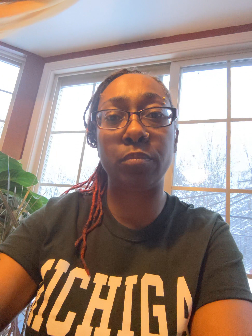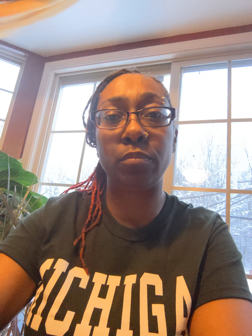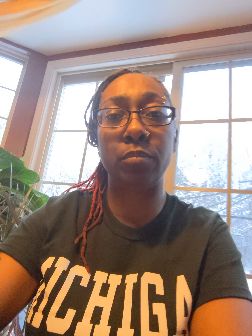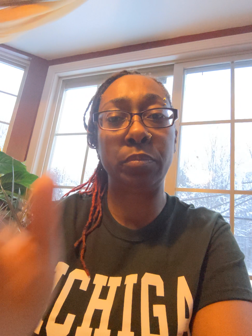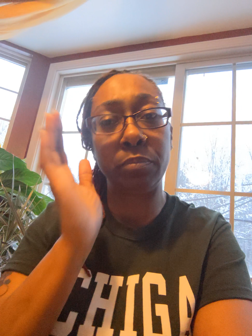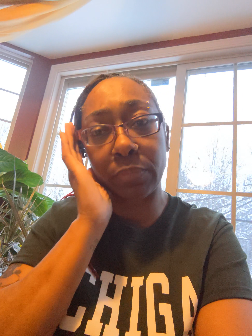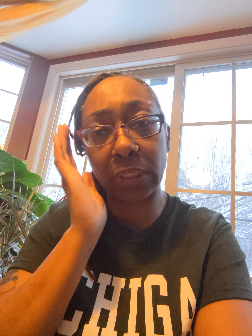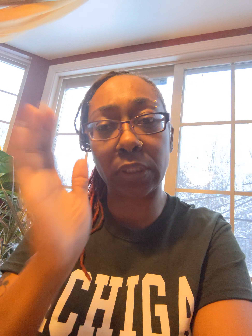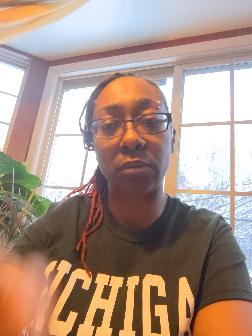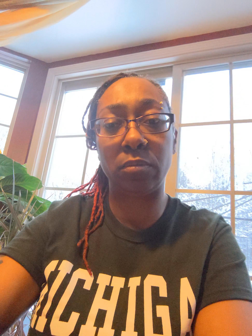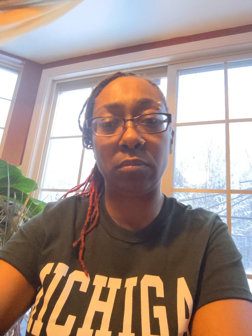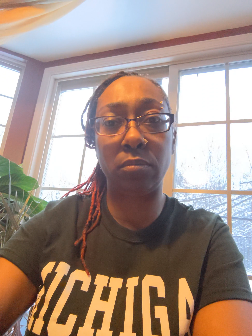bed